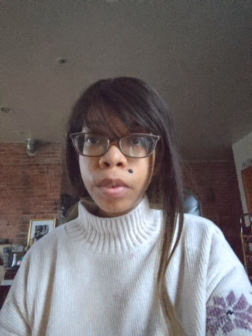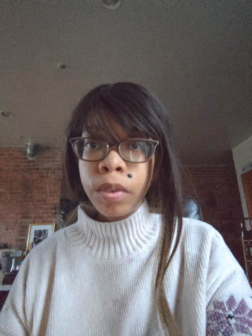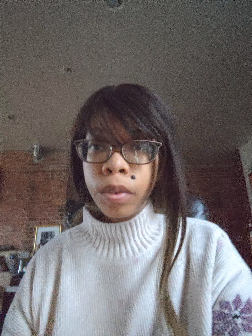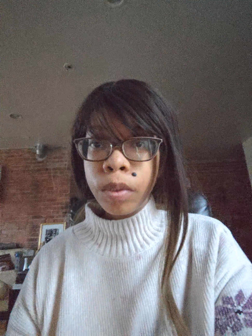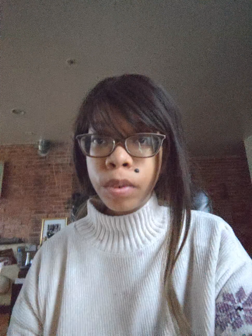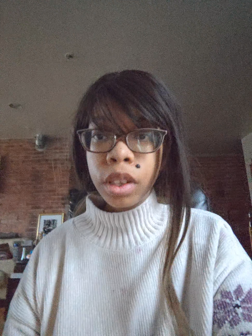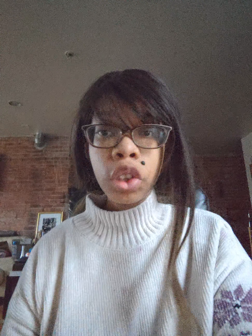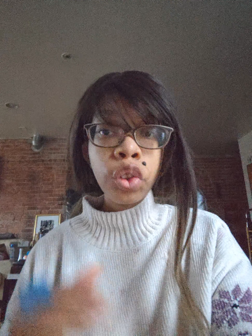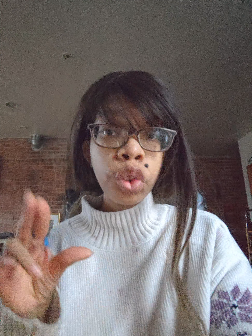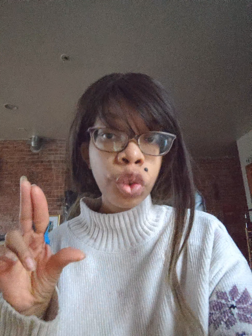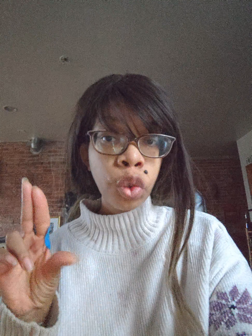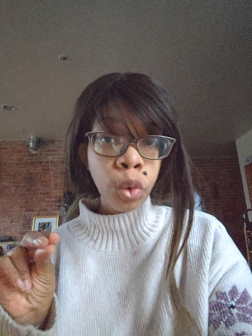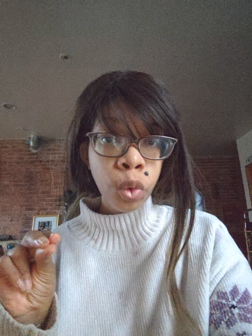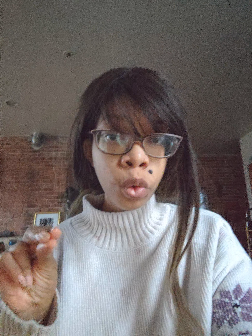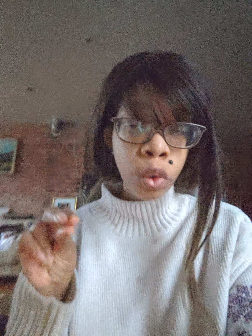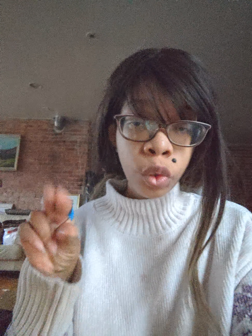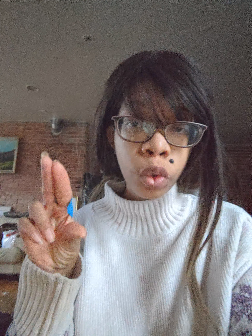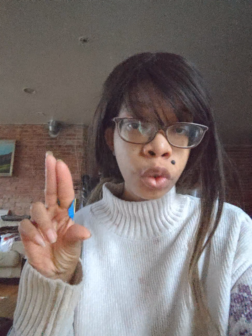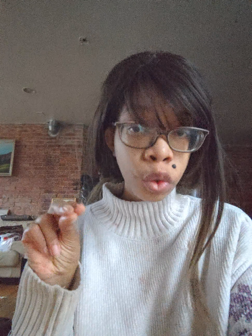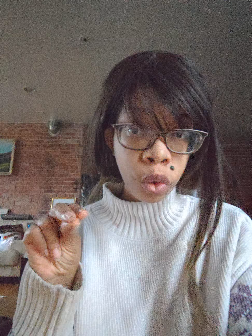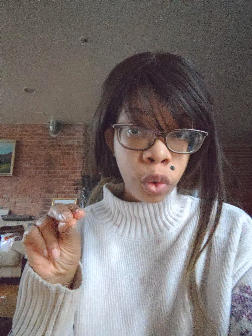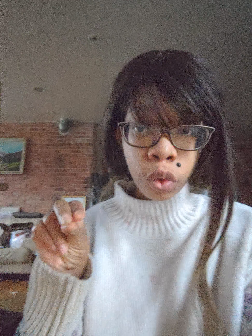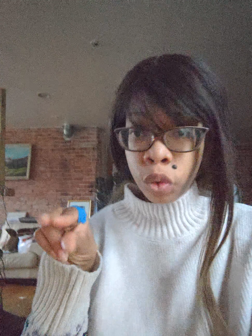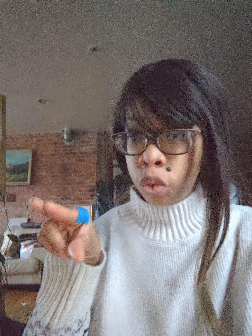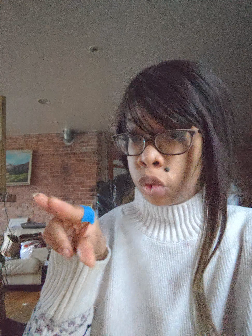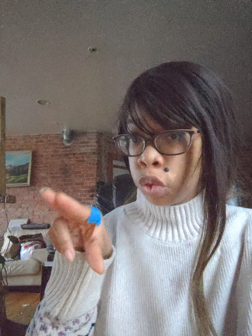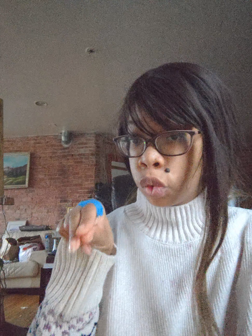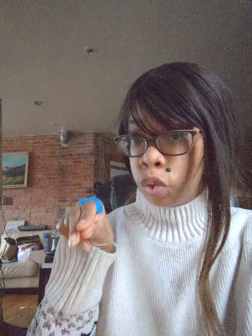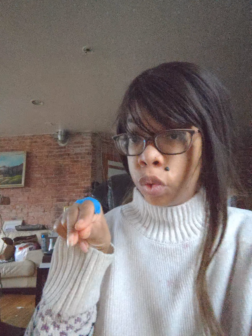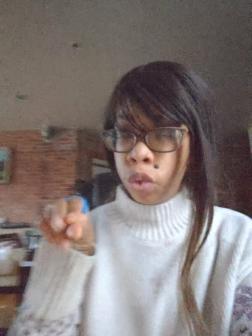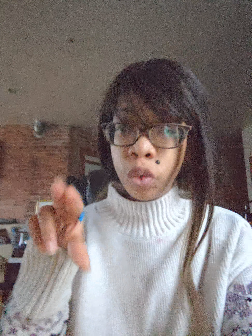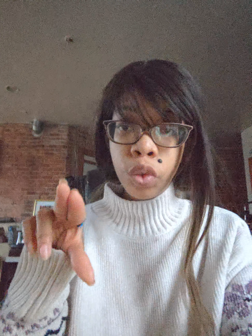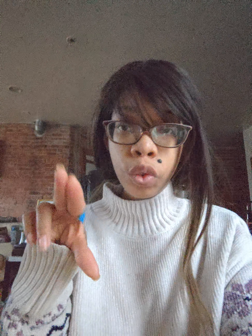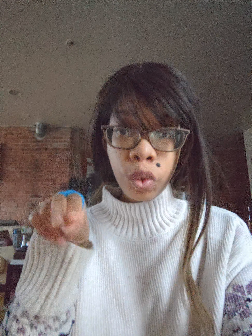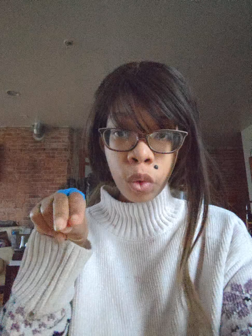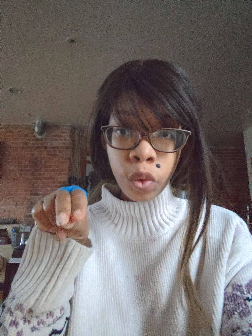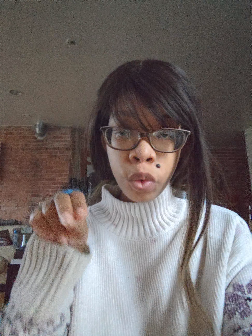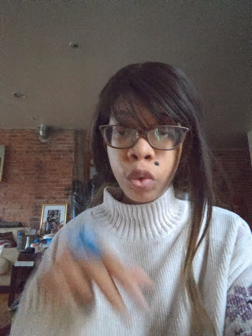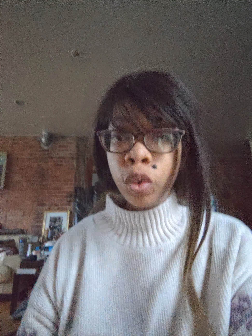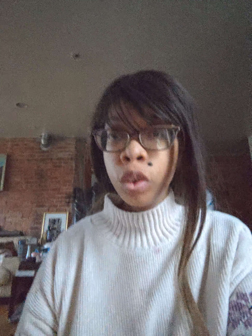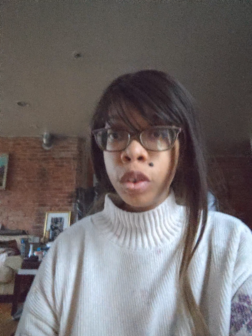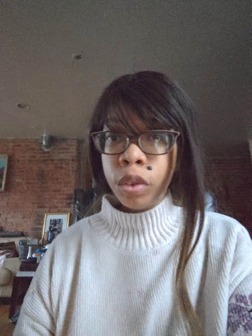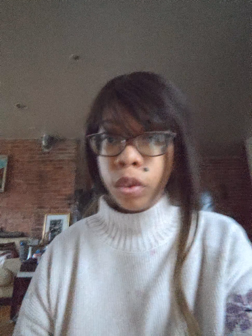no